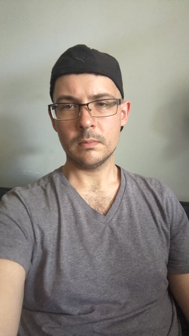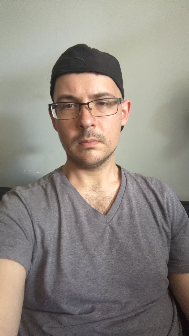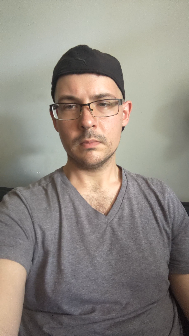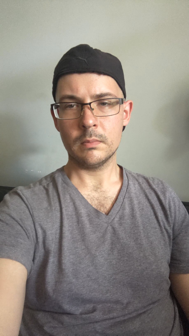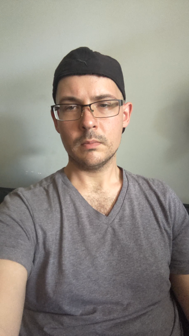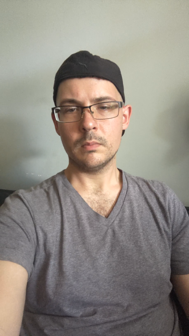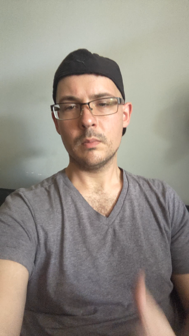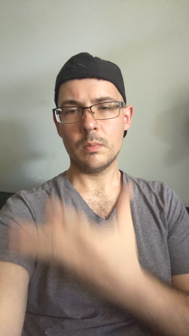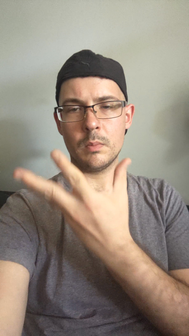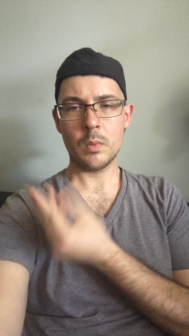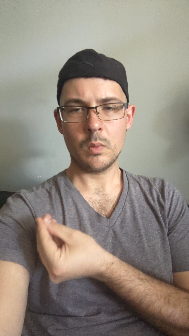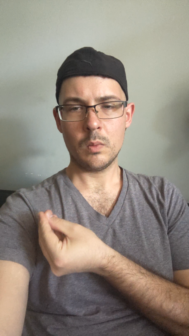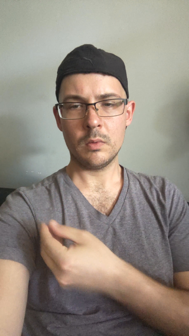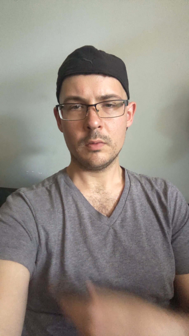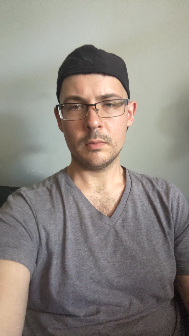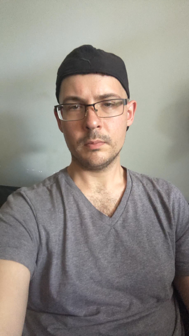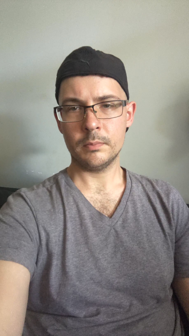poor